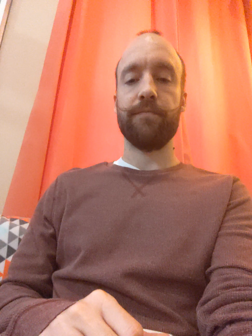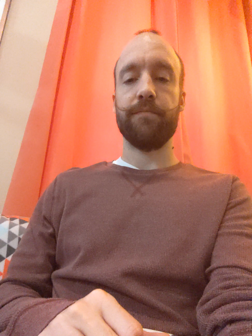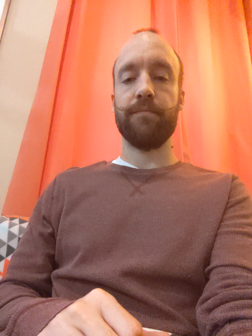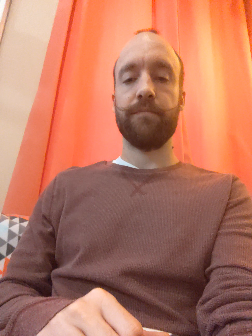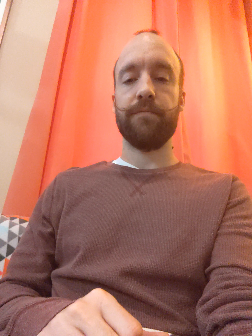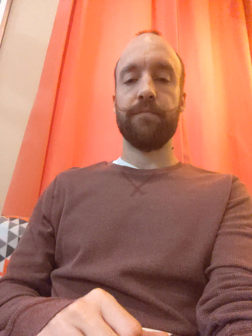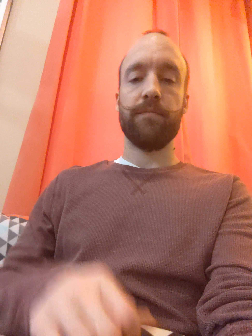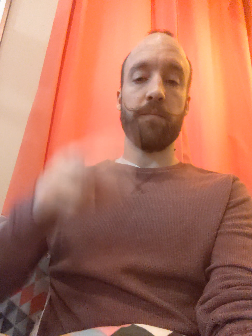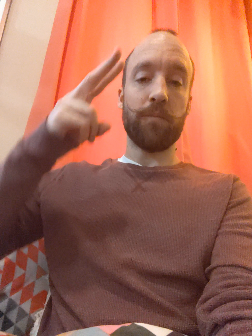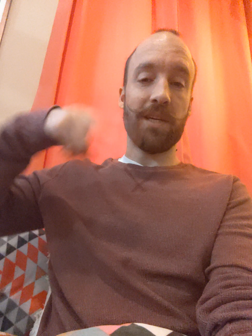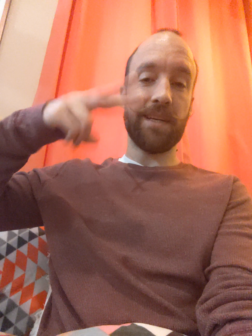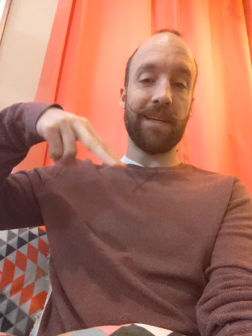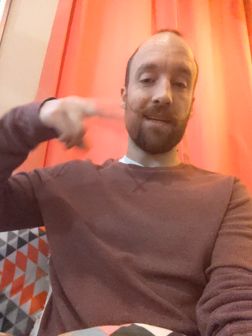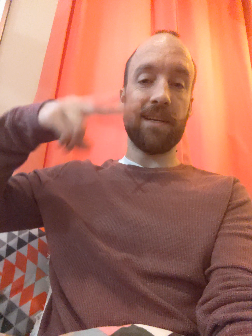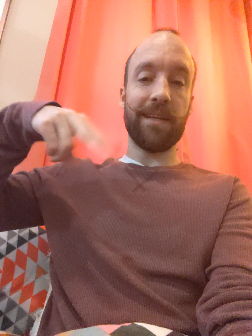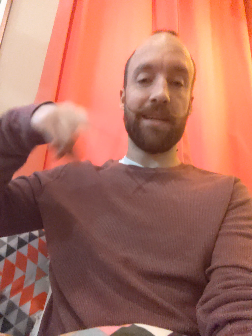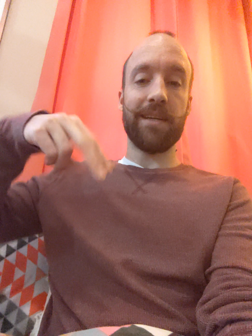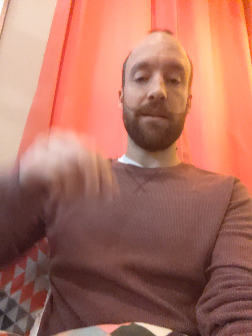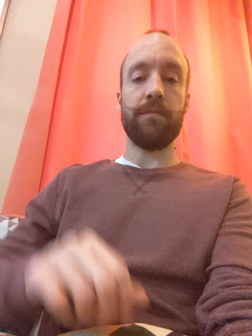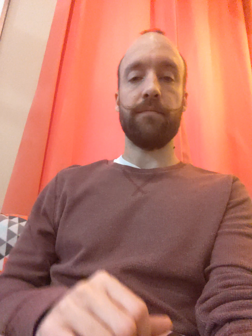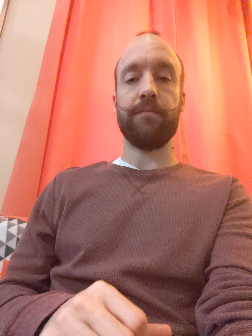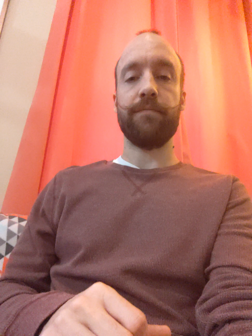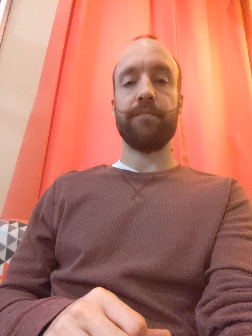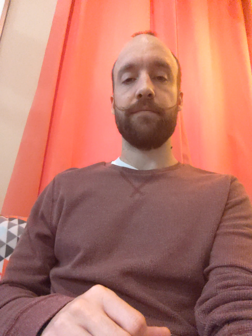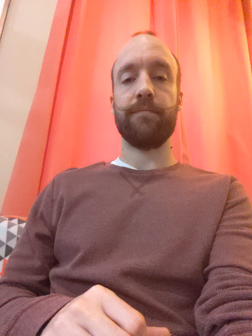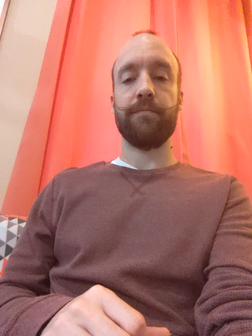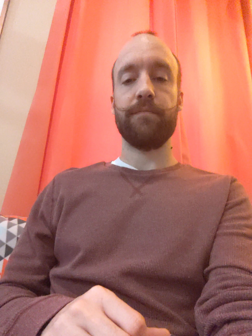read